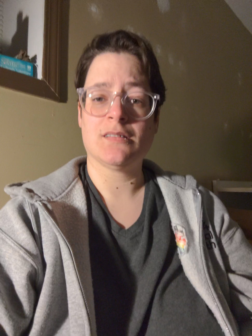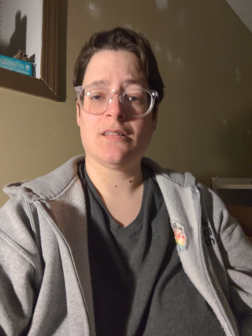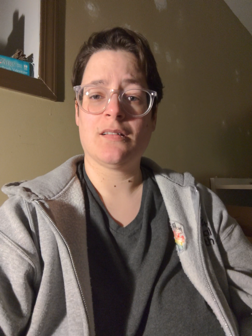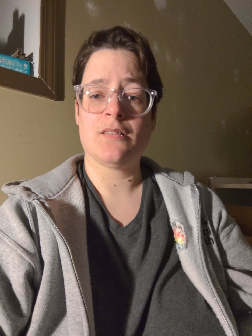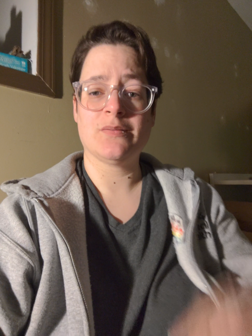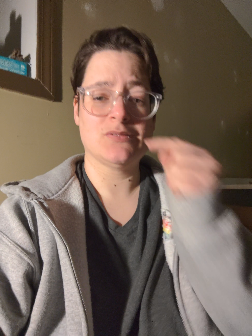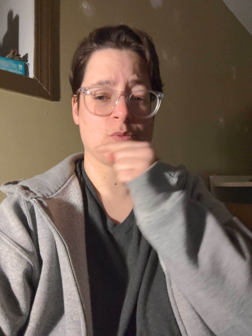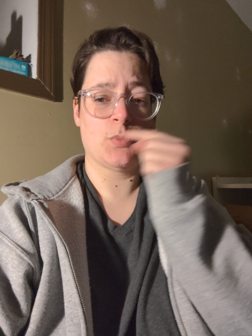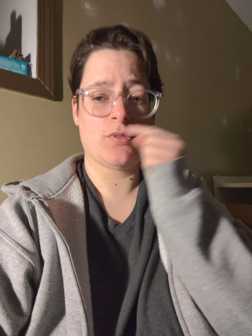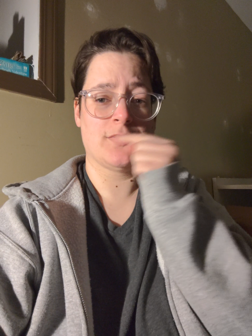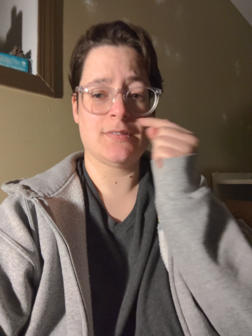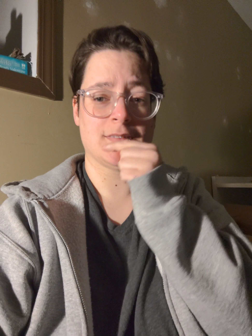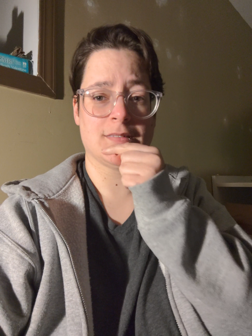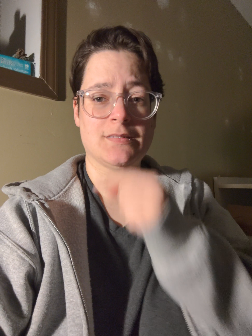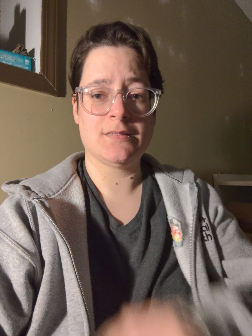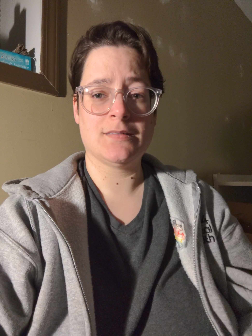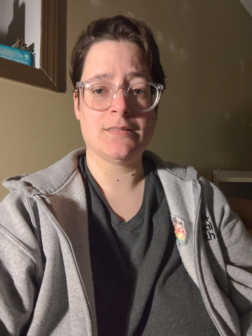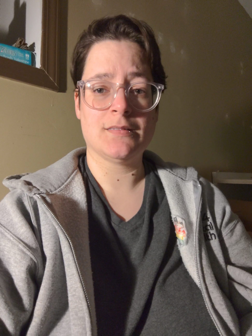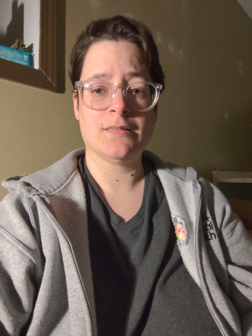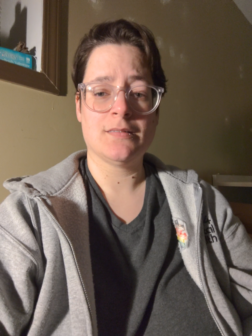toothbrush